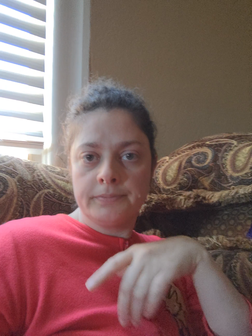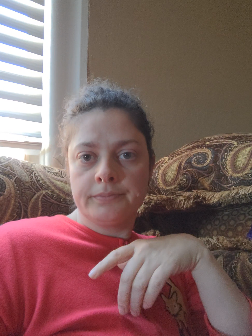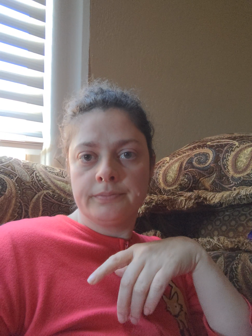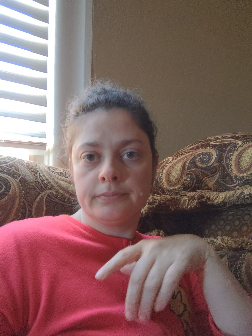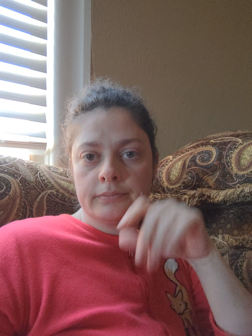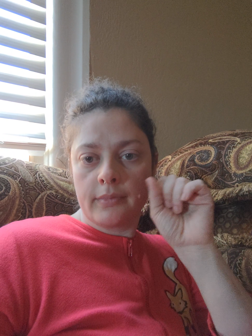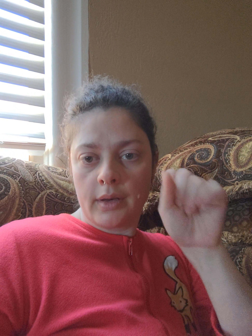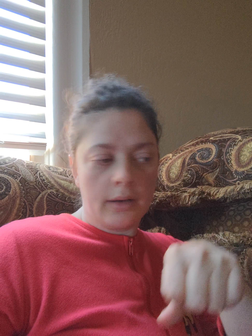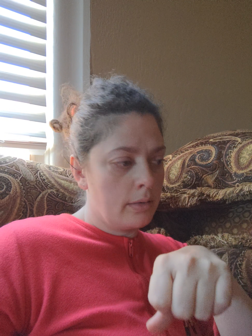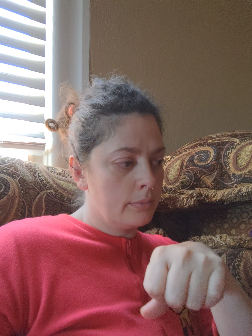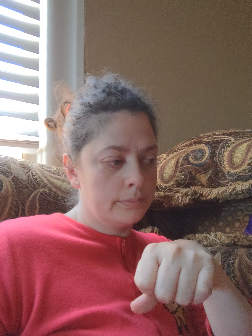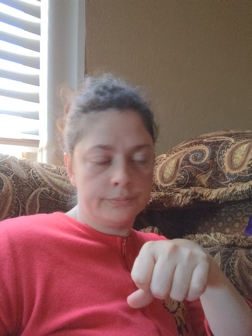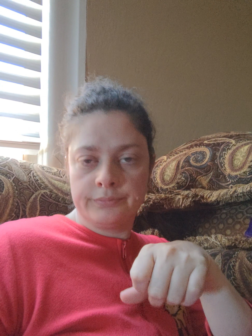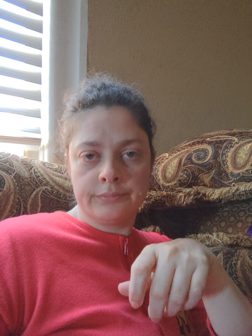can